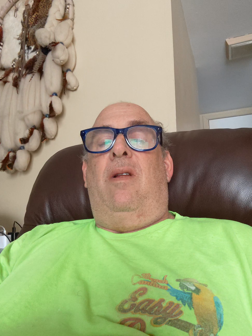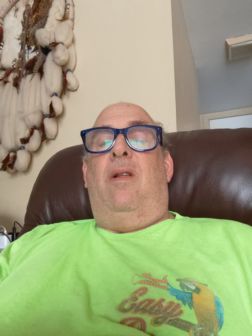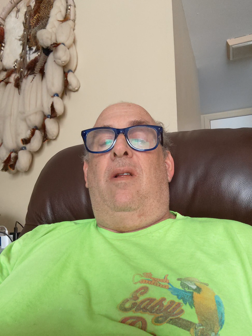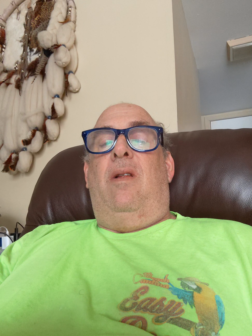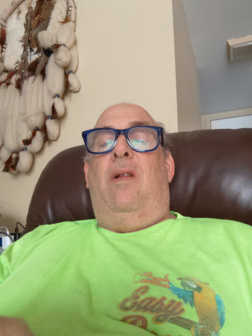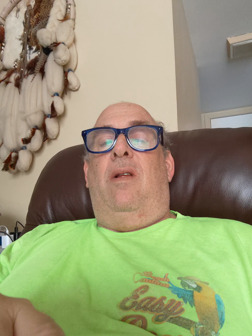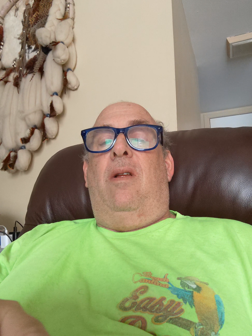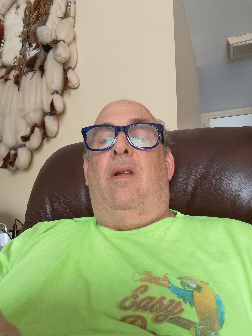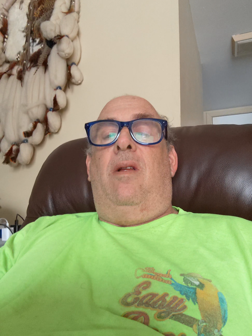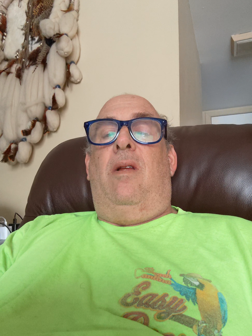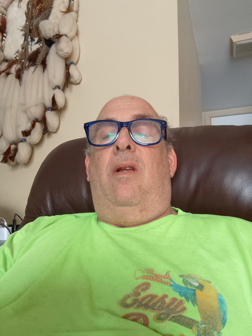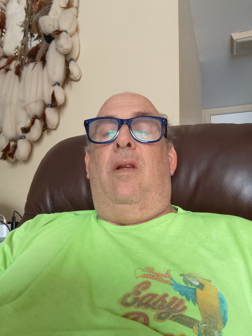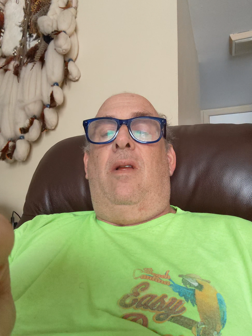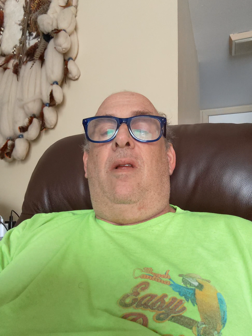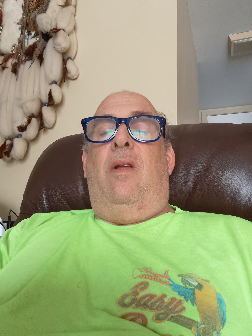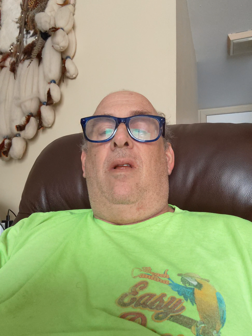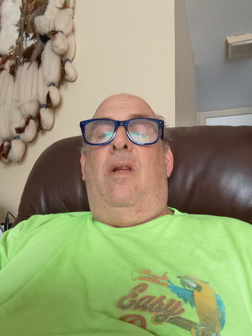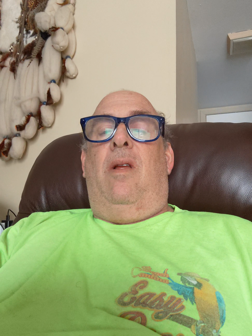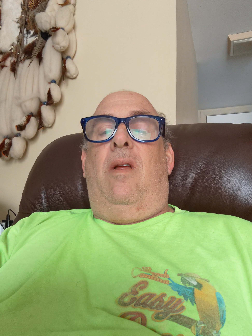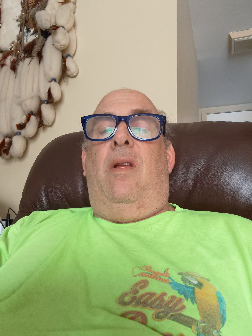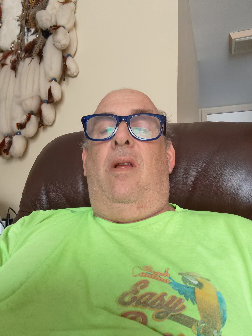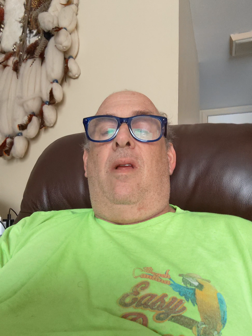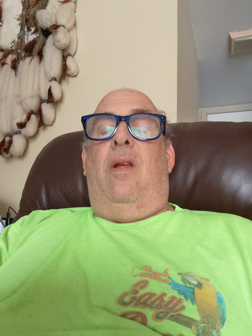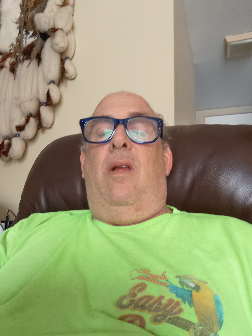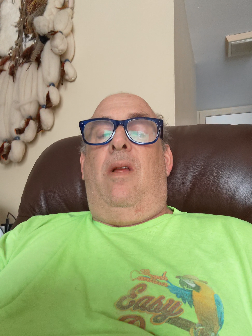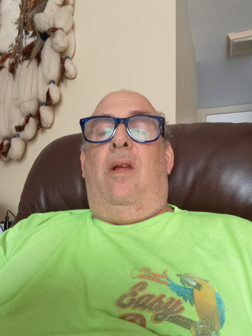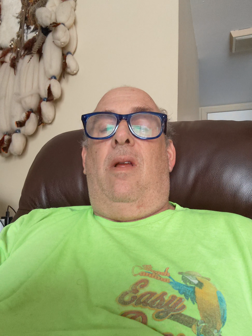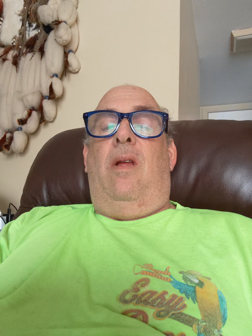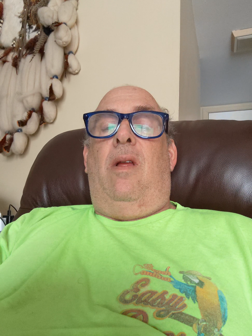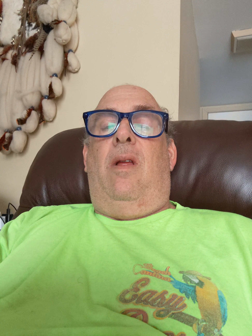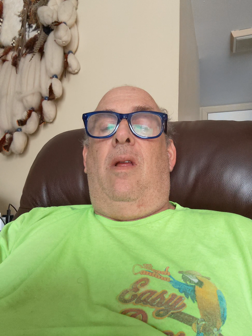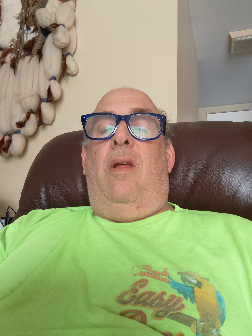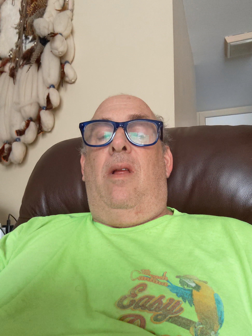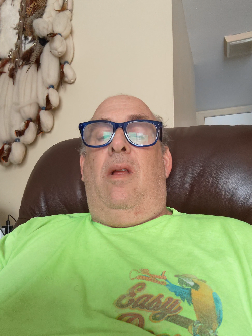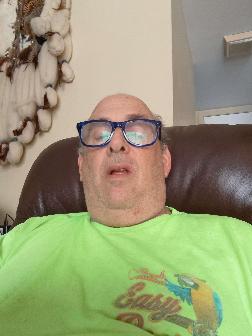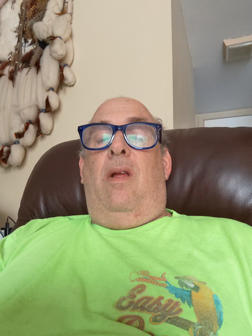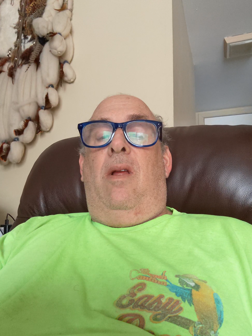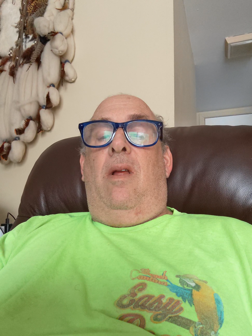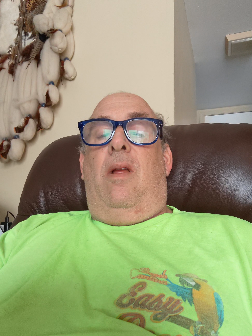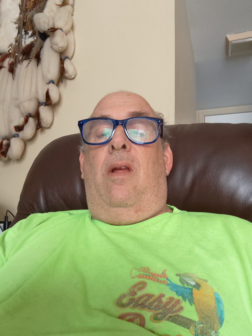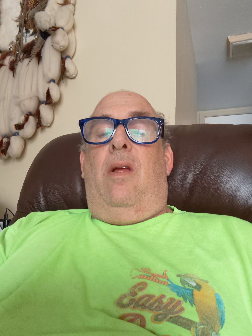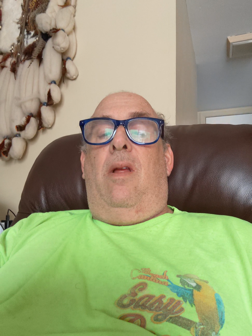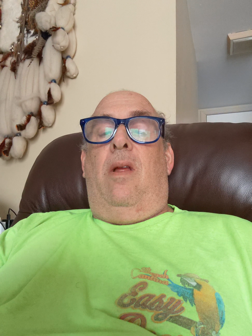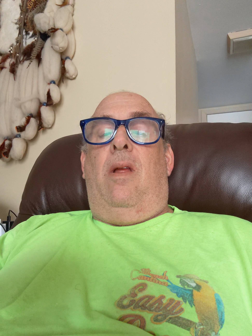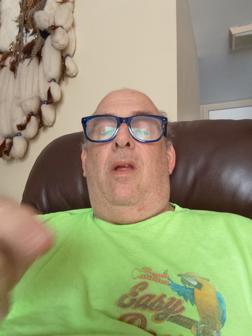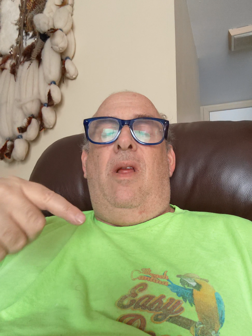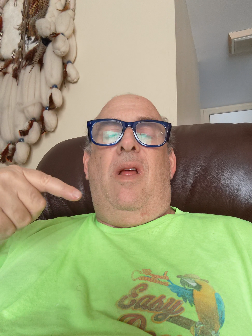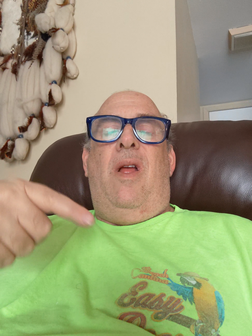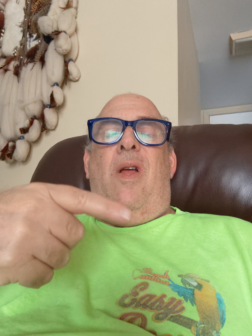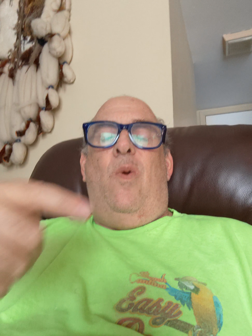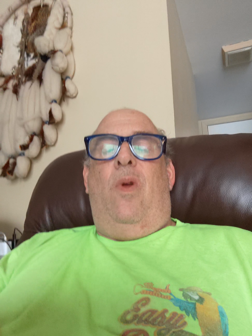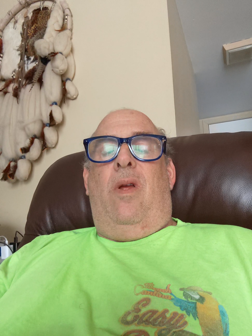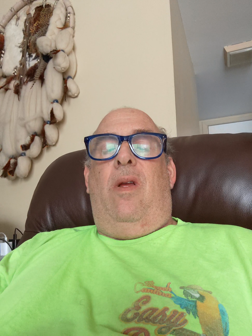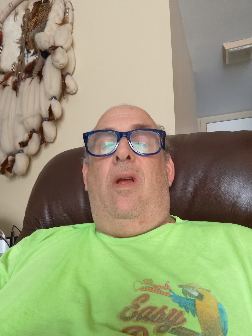owie